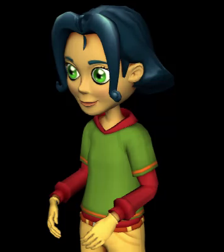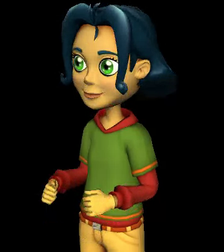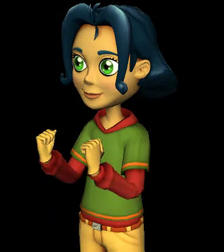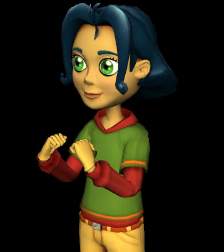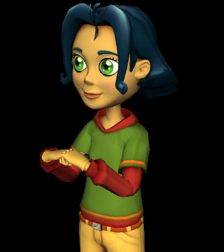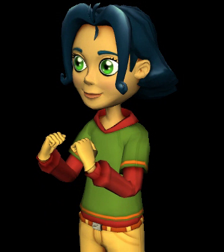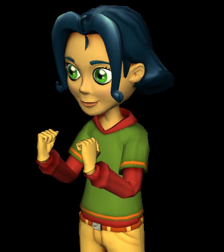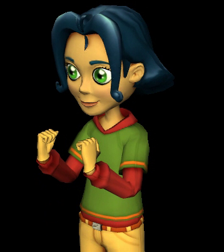حسنا